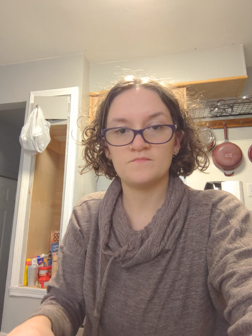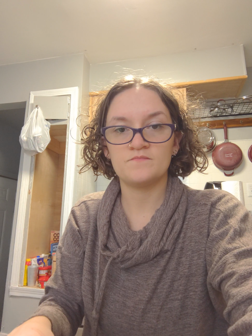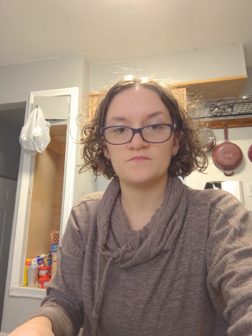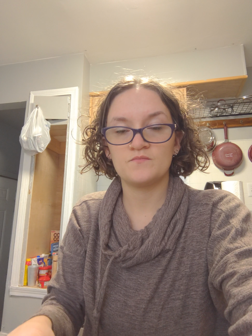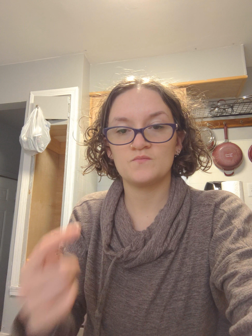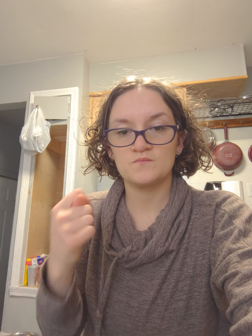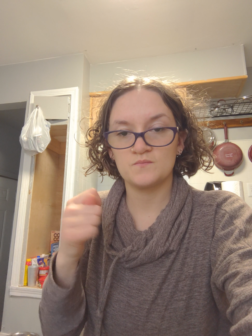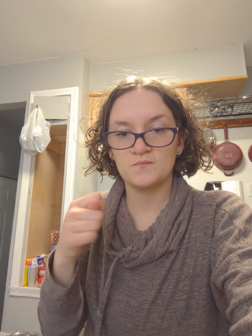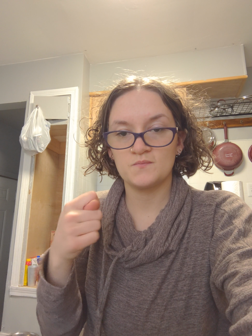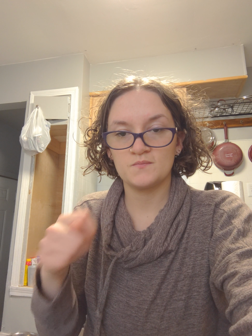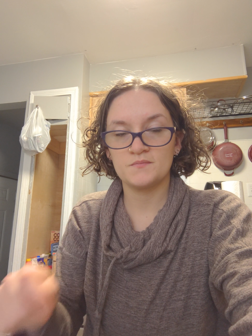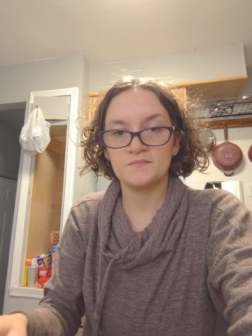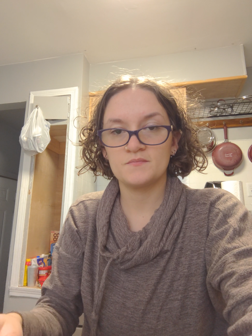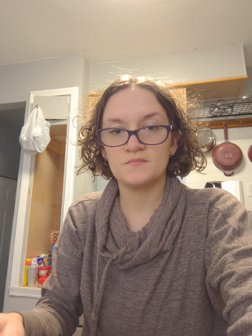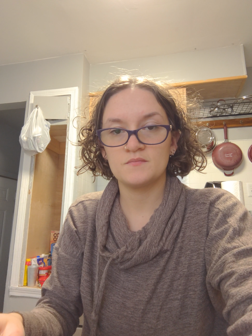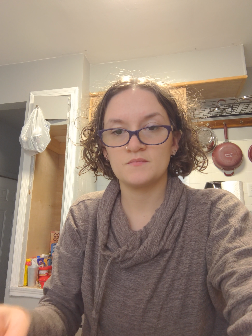toy